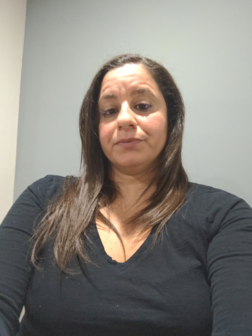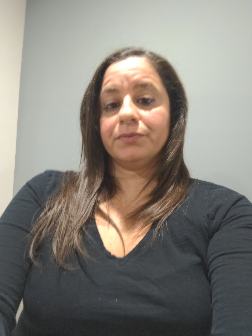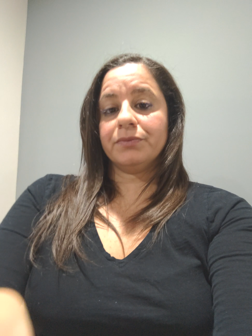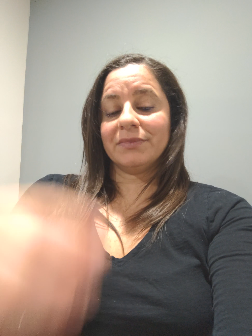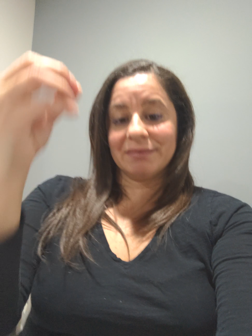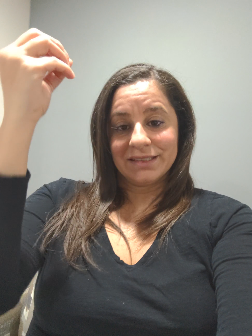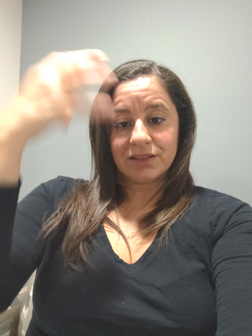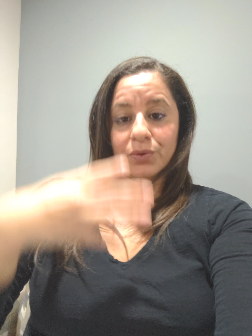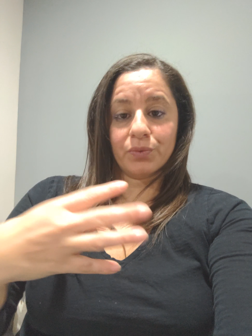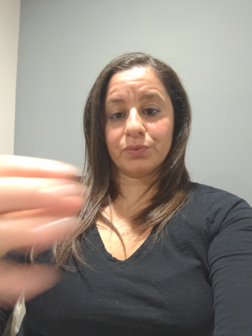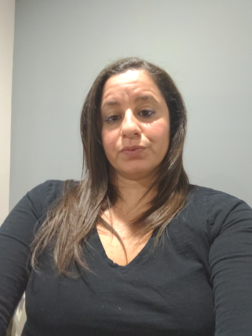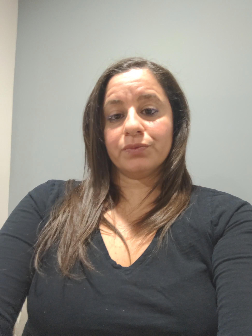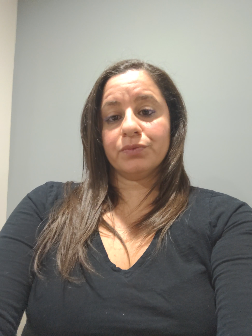shower